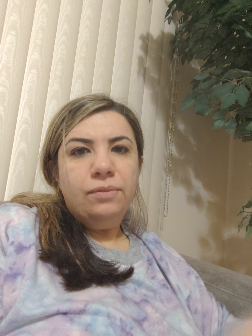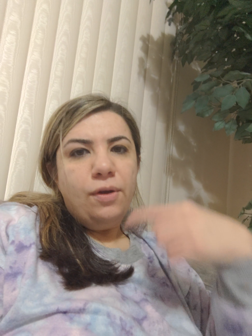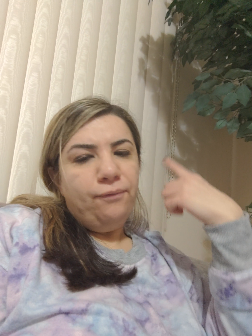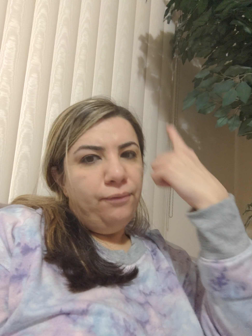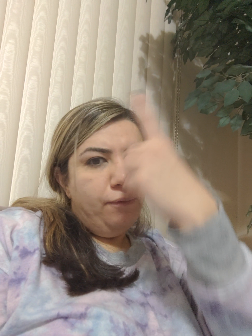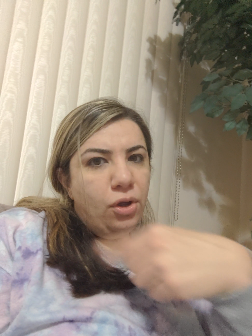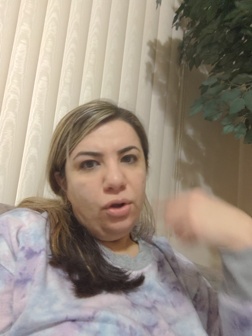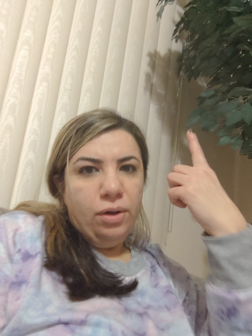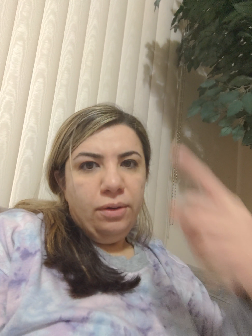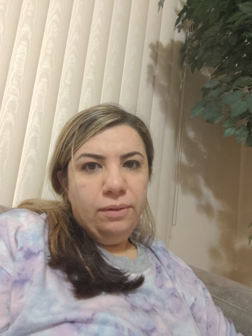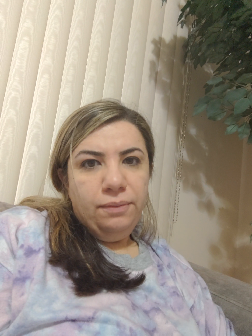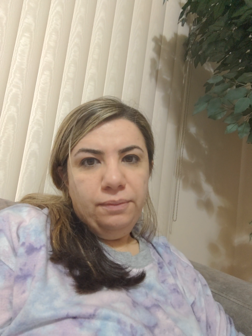face